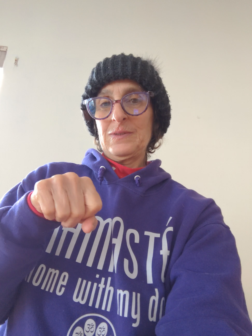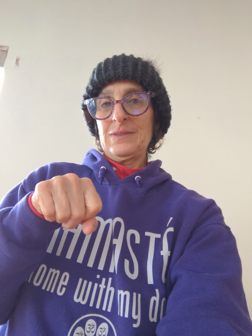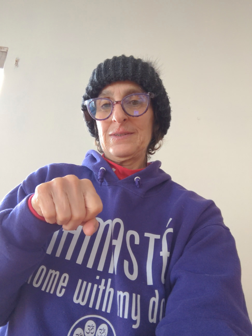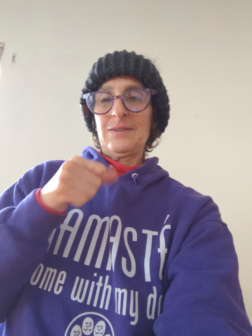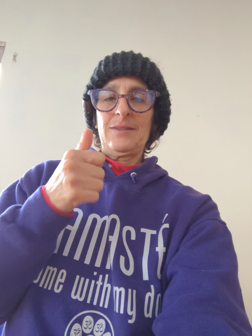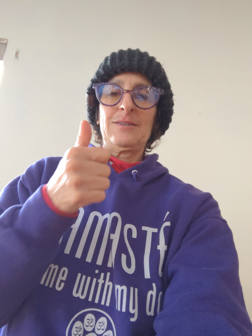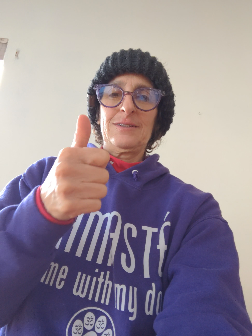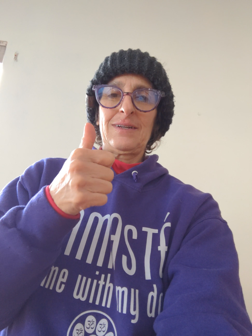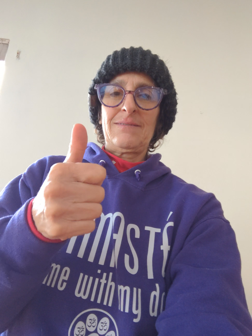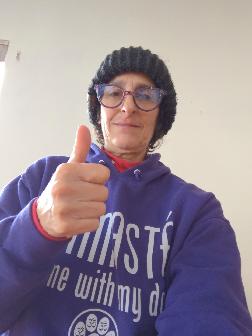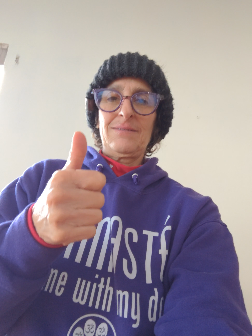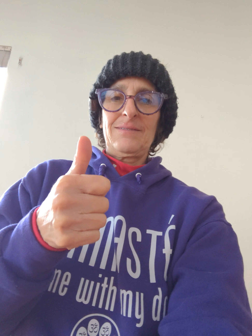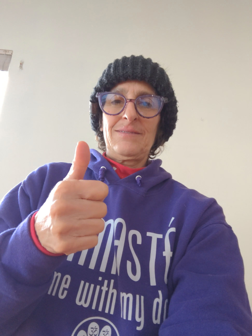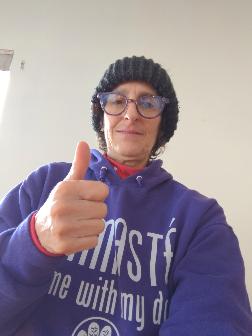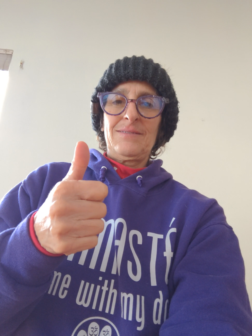yourself